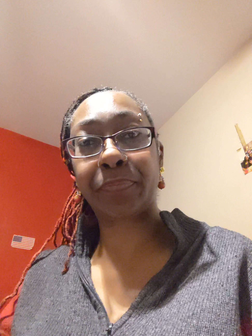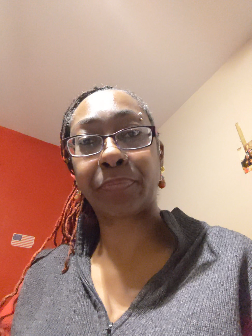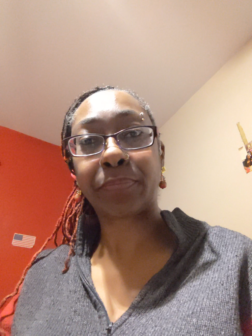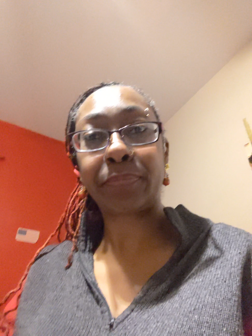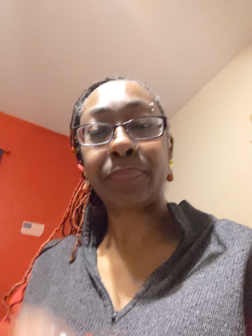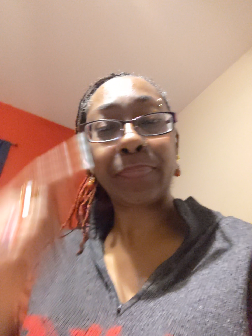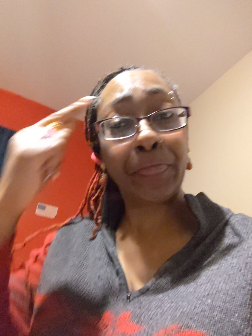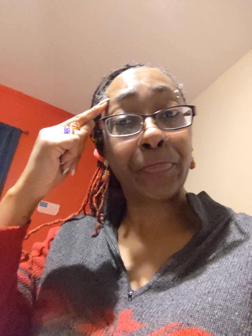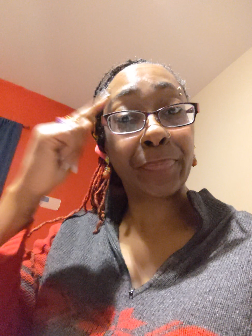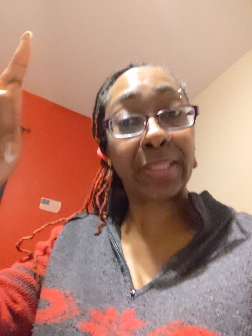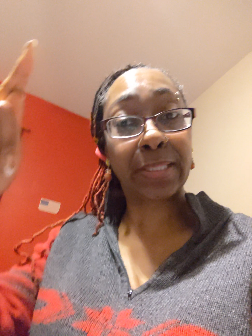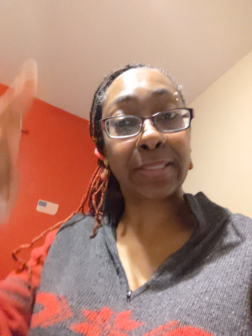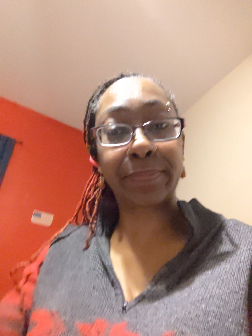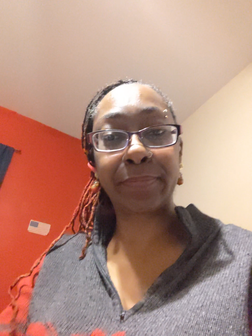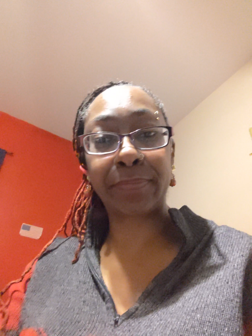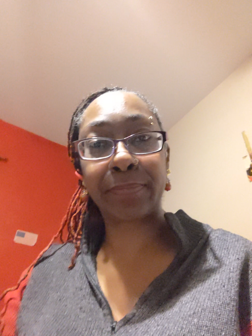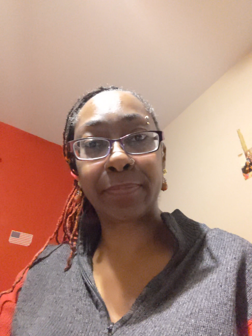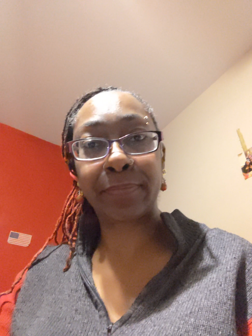penny